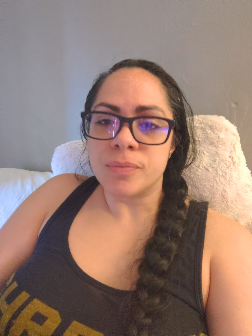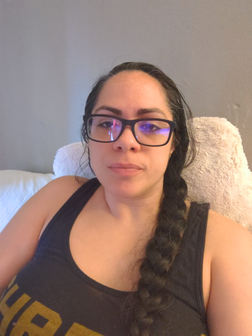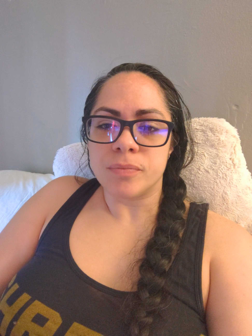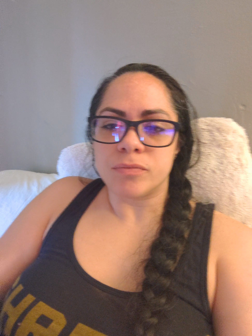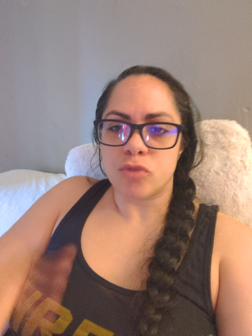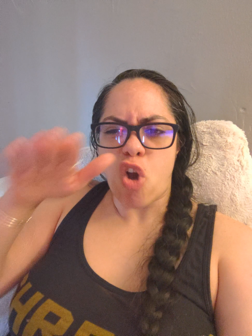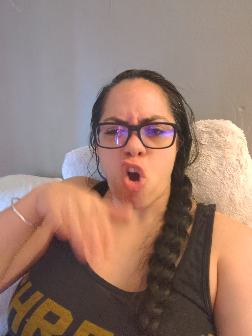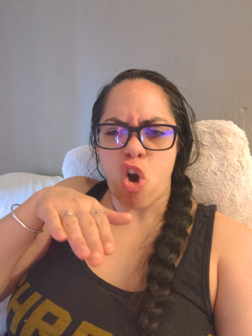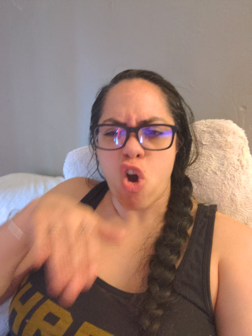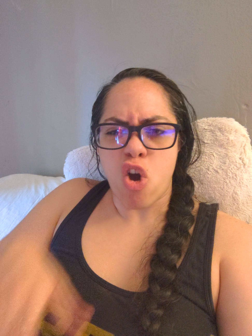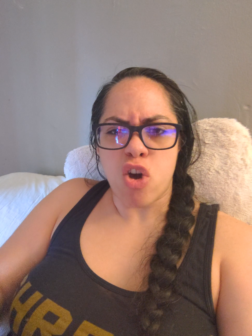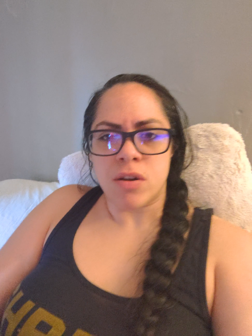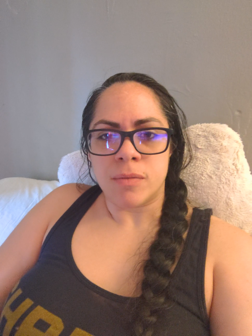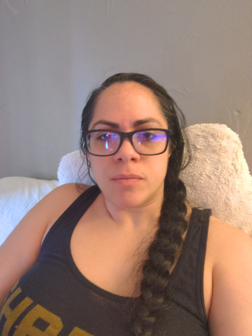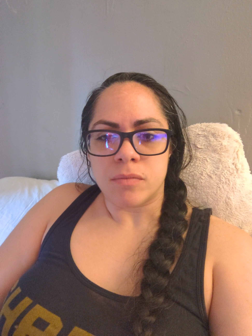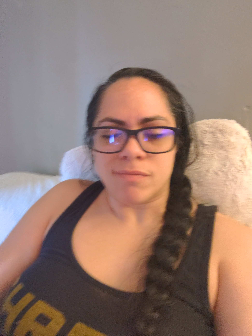on